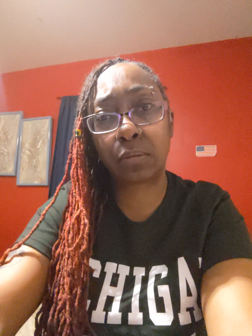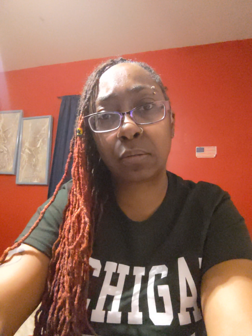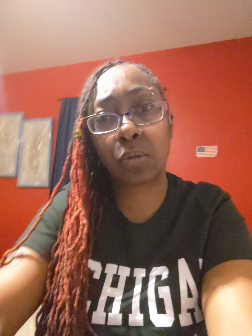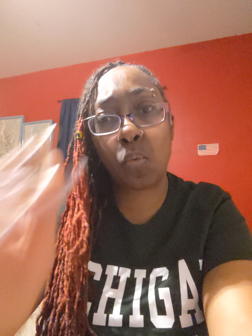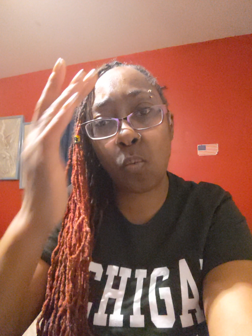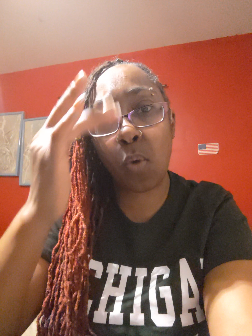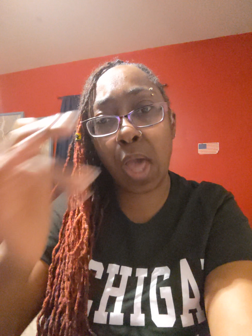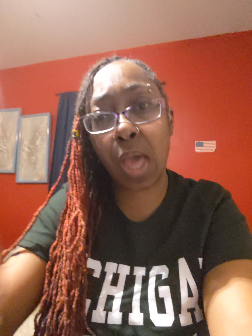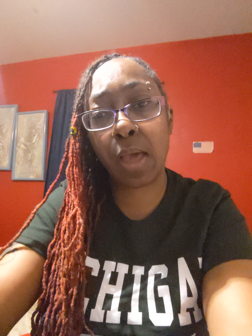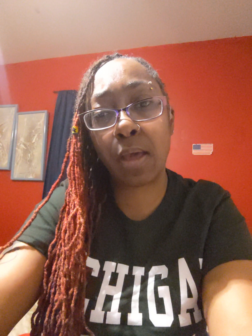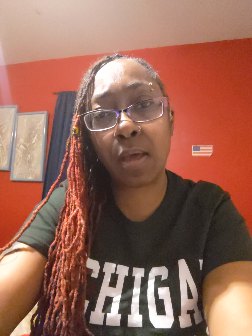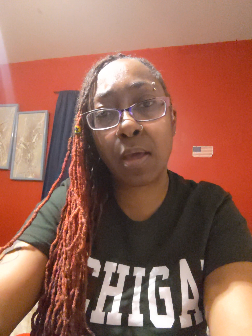why